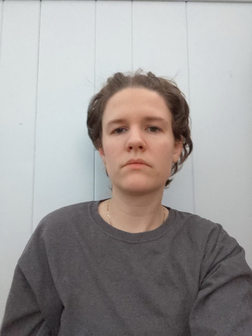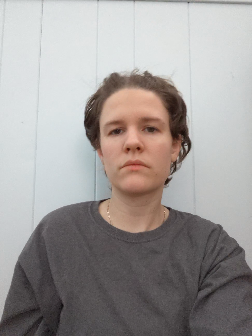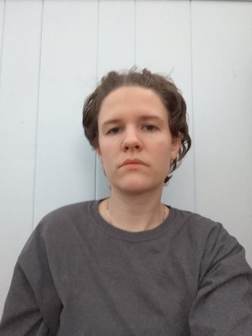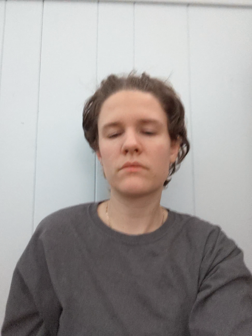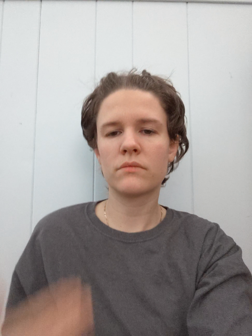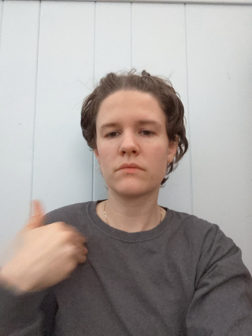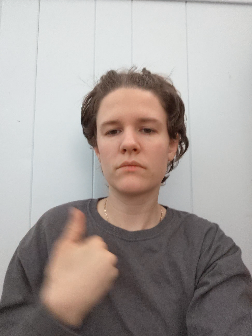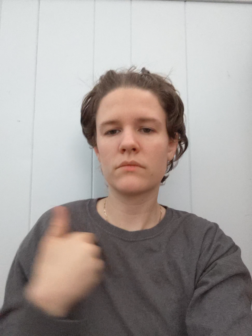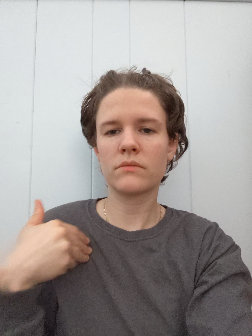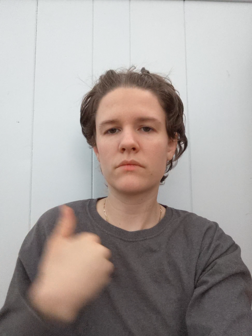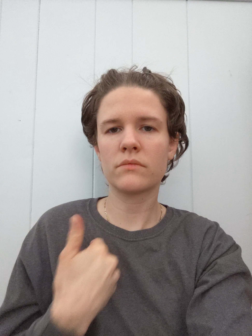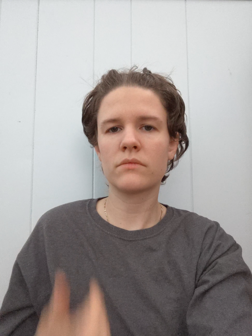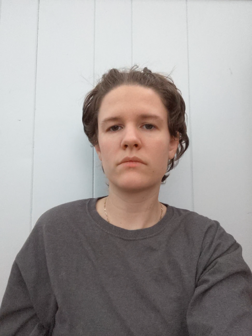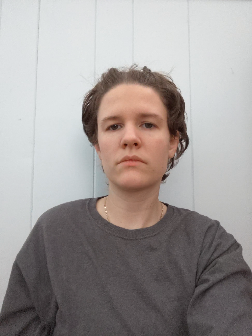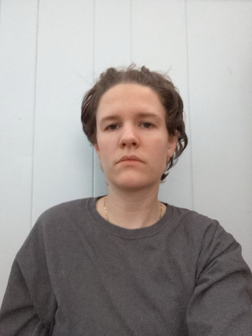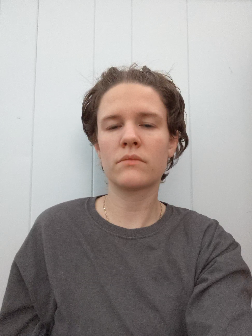animal